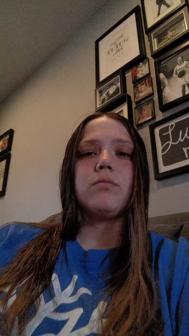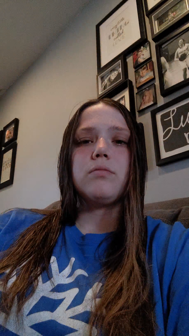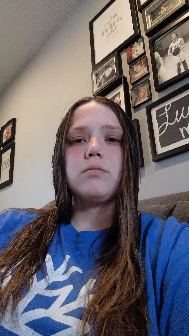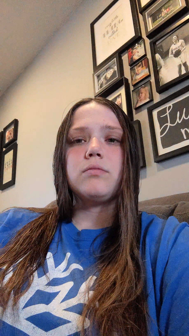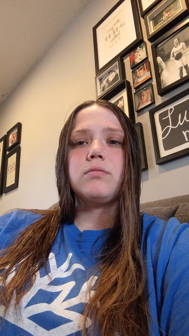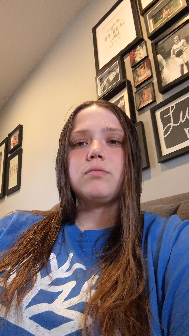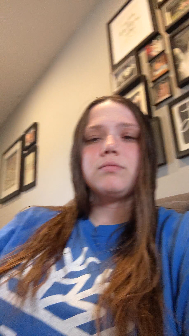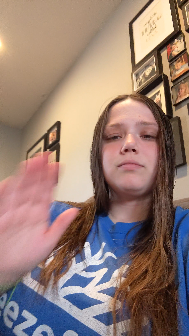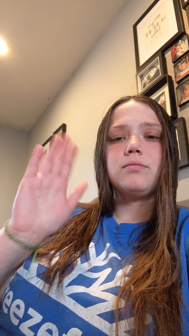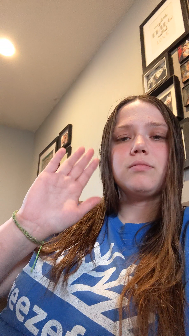hi